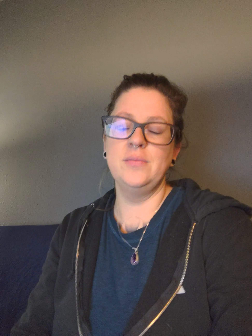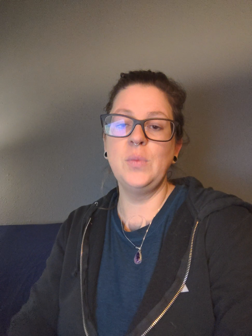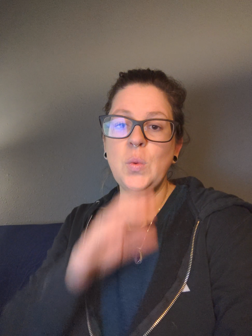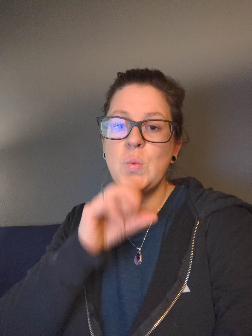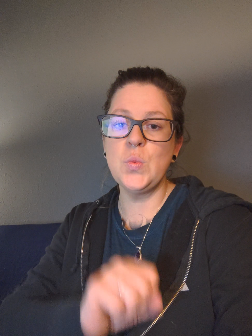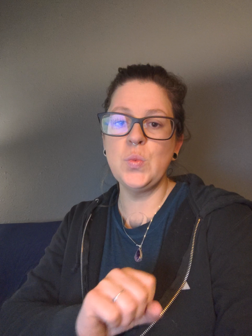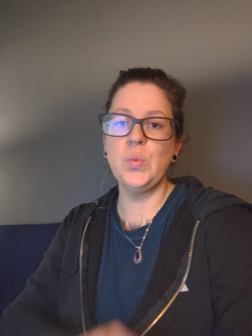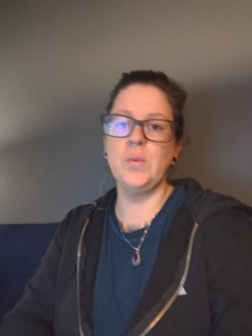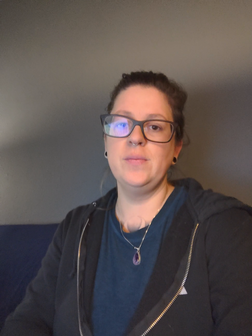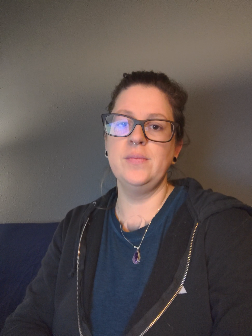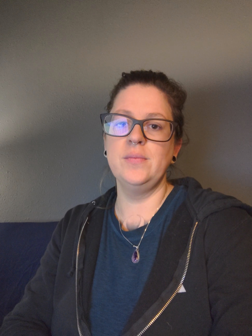old